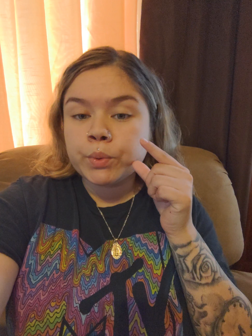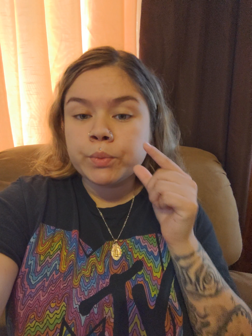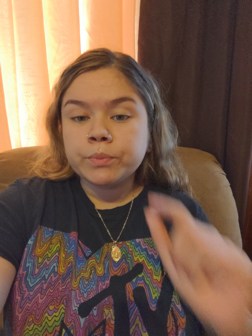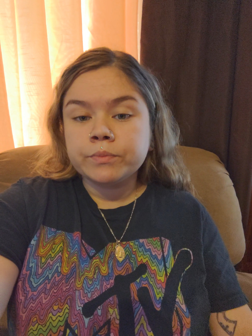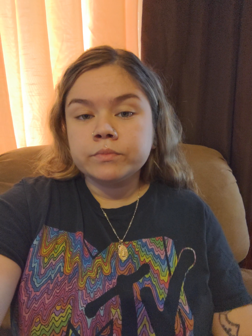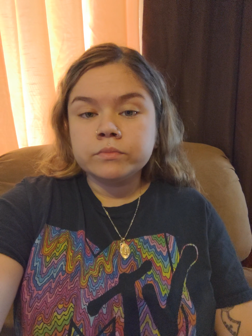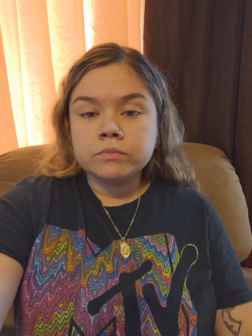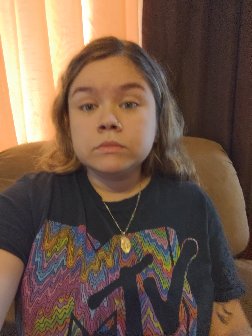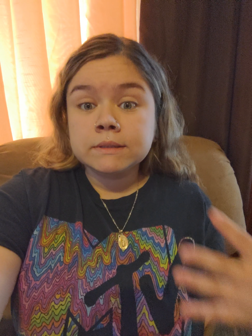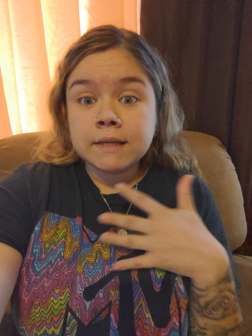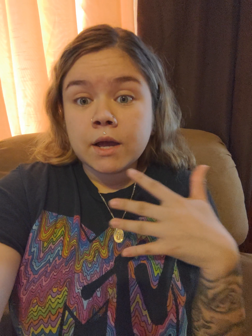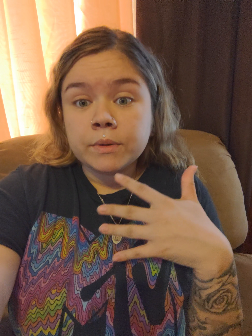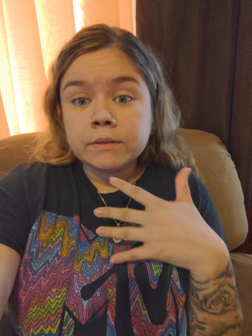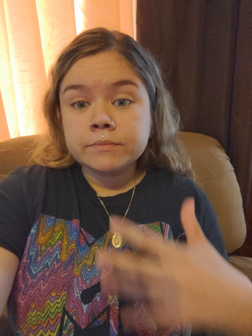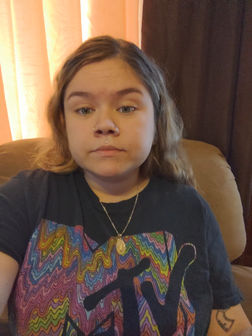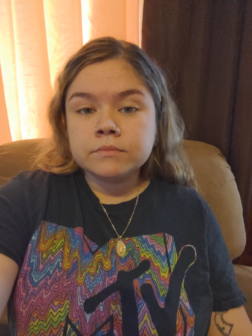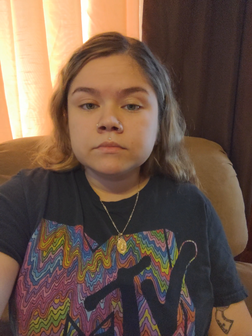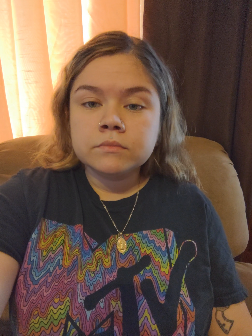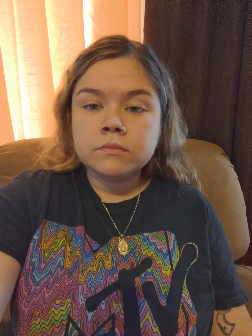scared